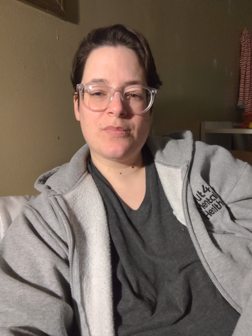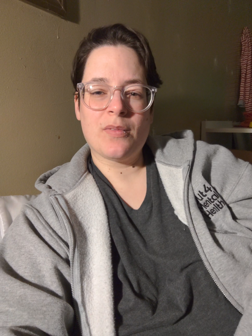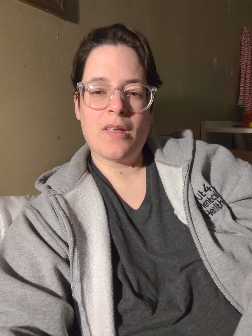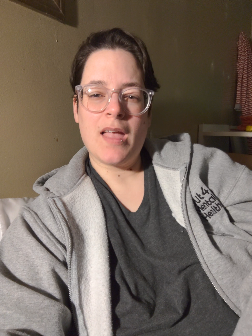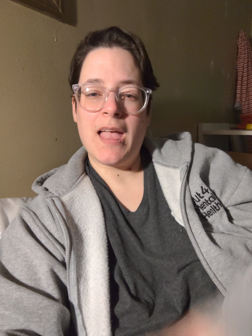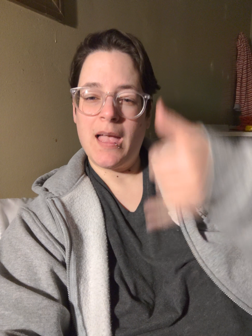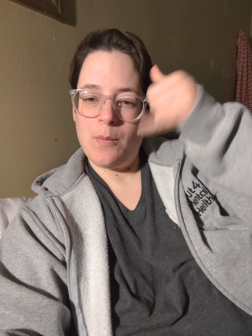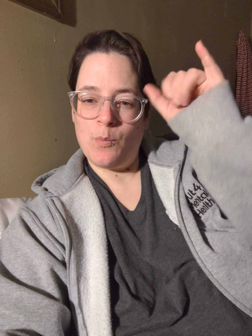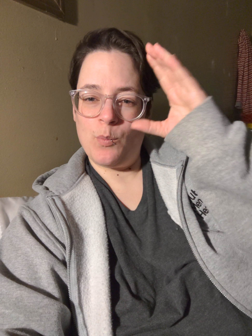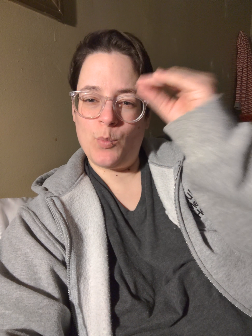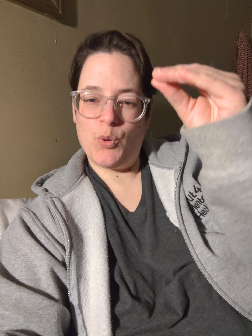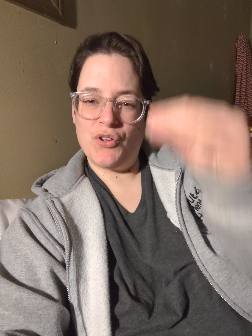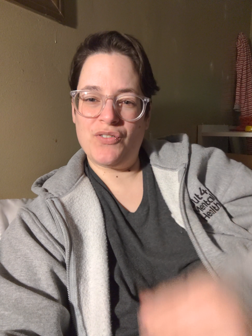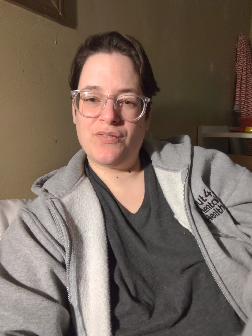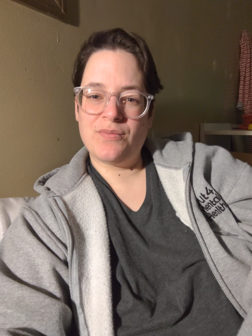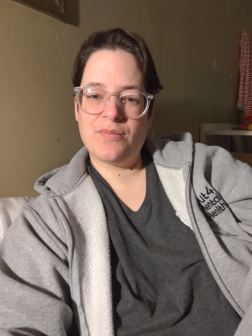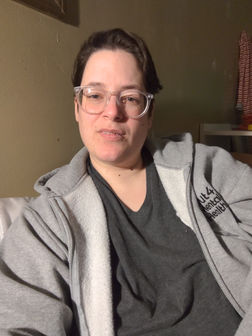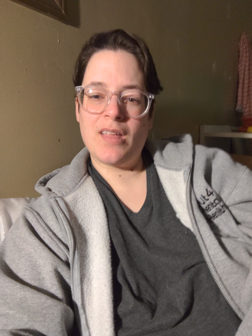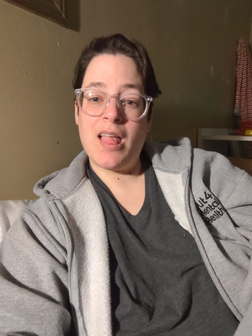cowboy